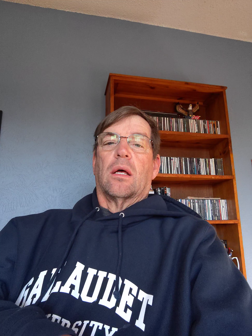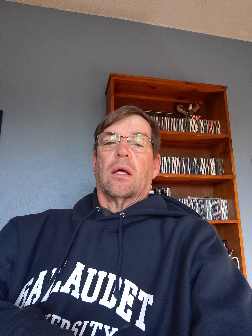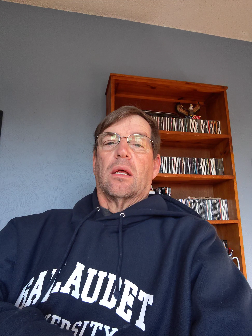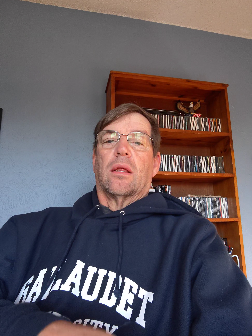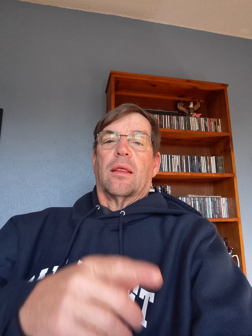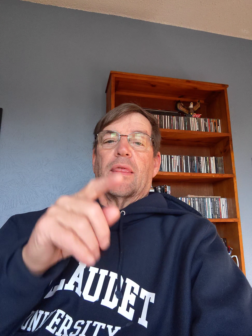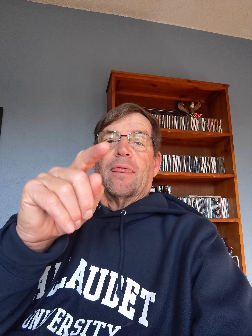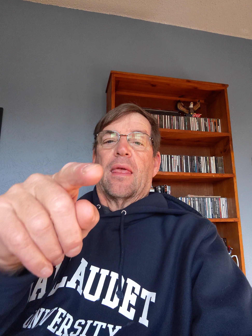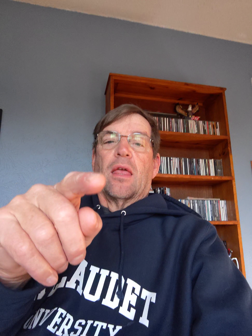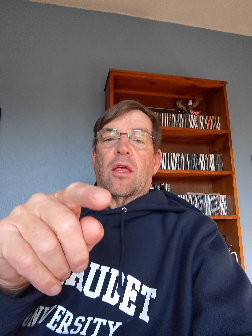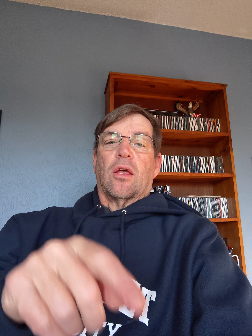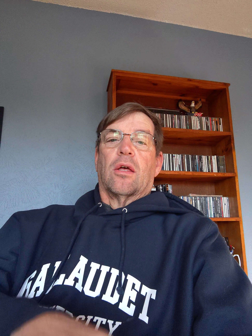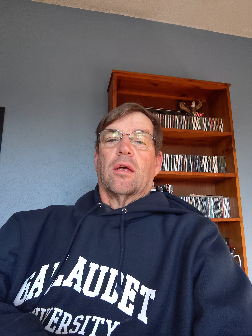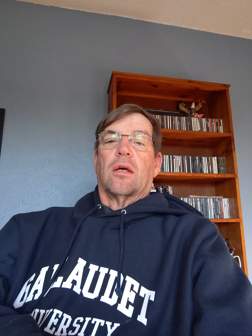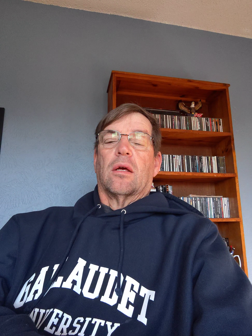there